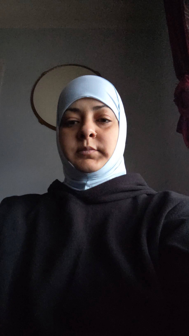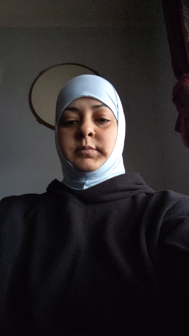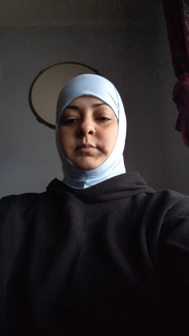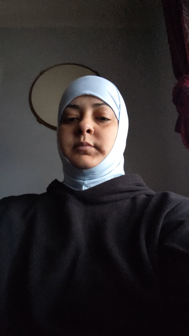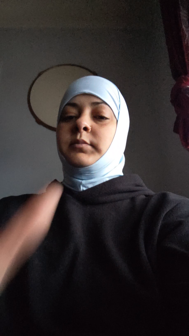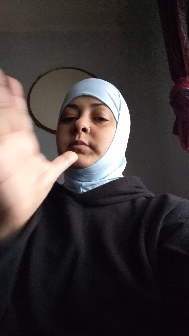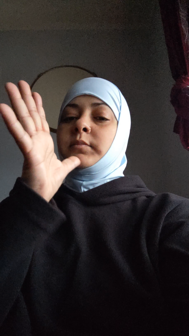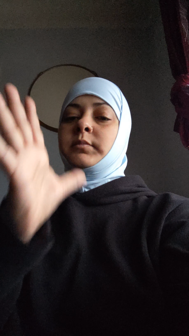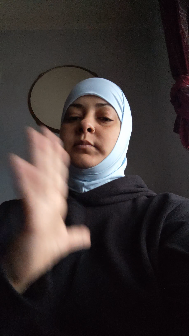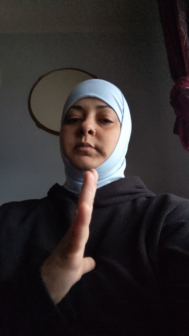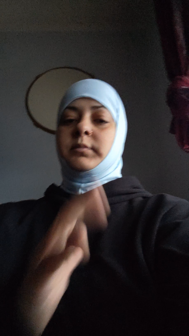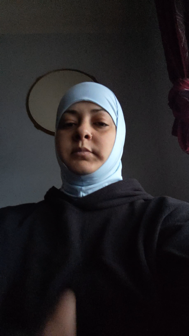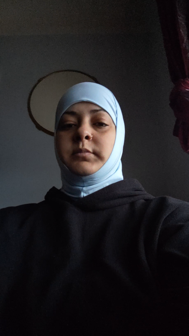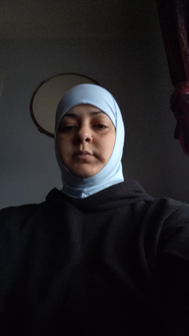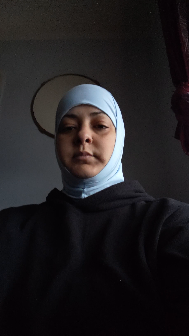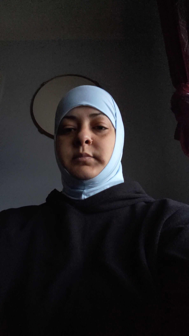lady